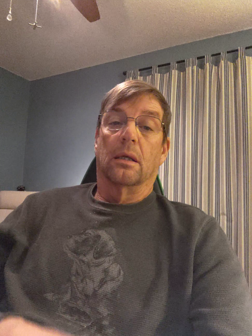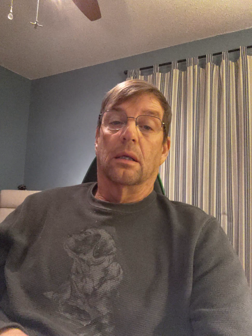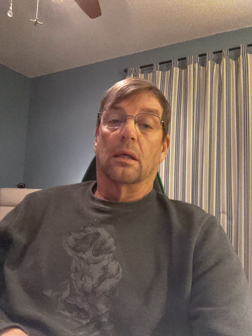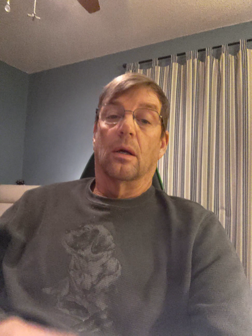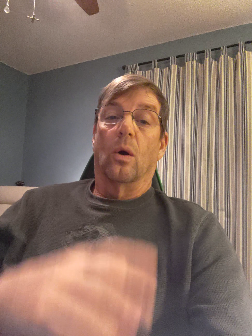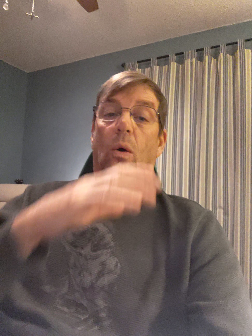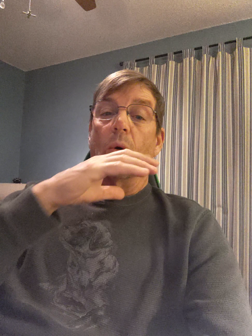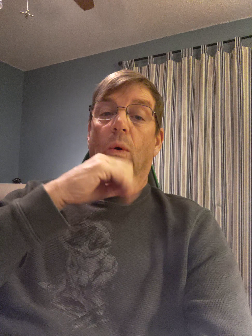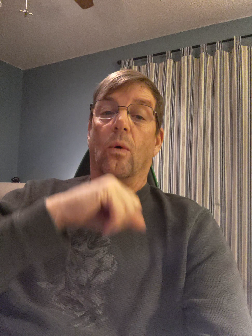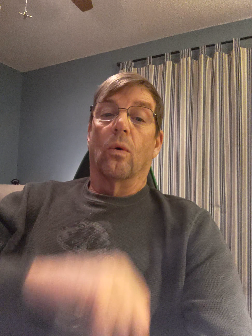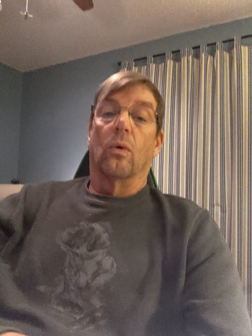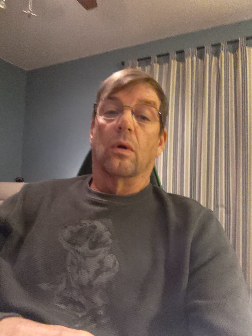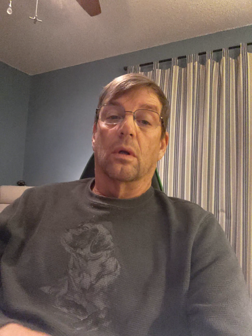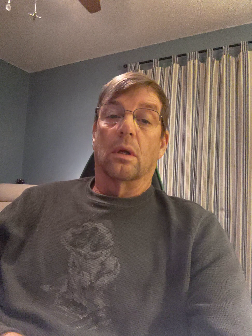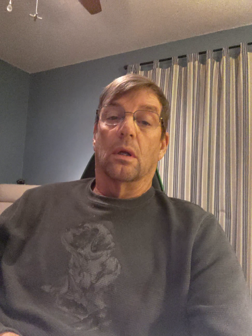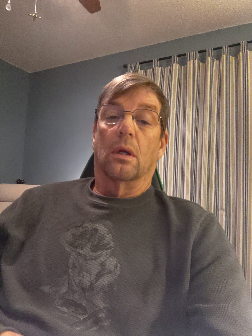old